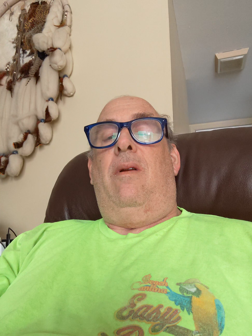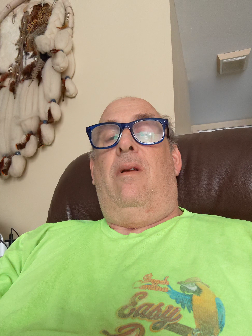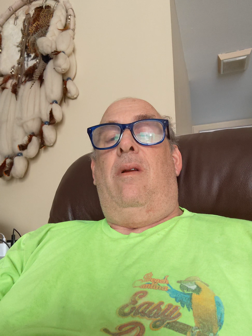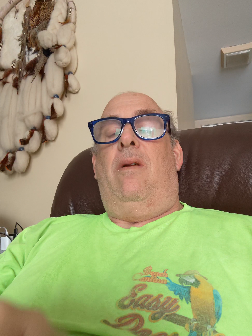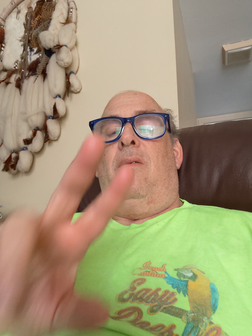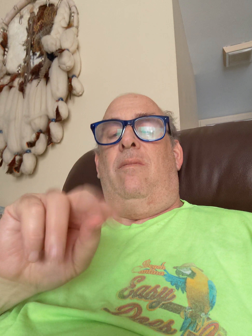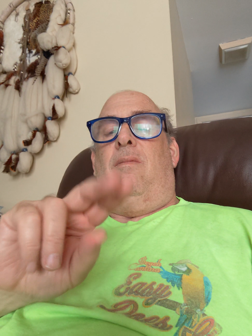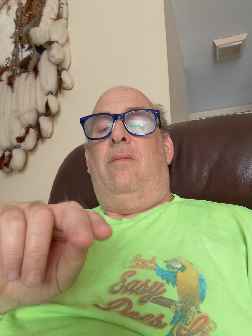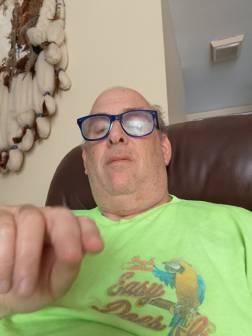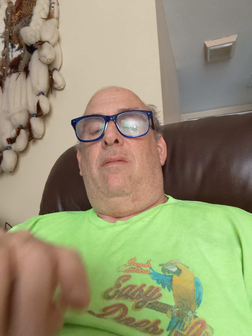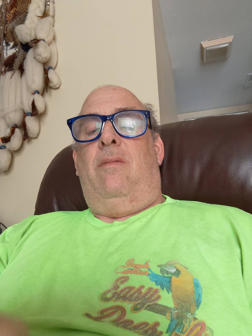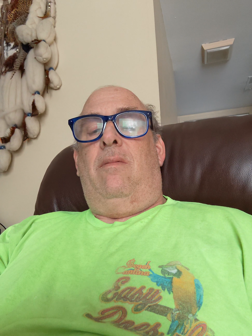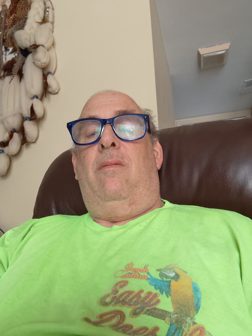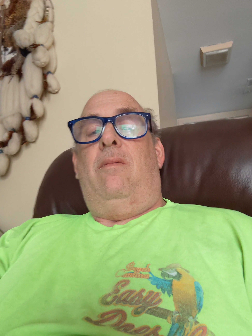no